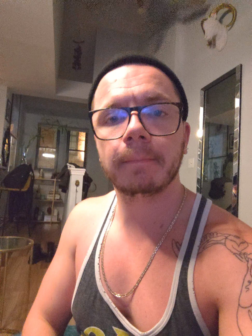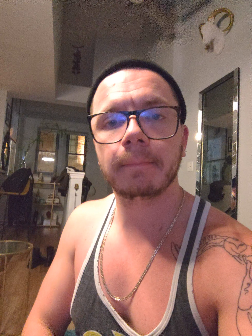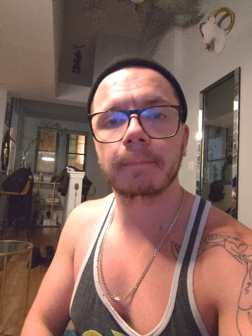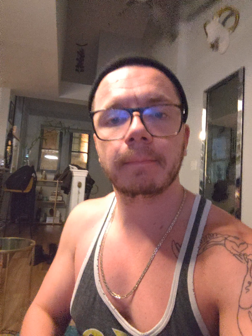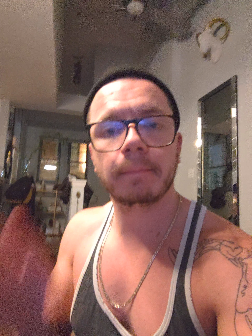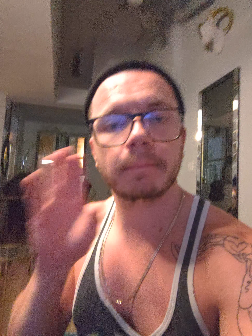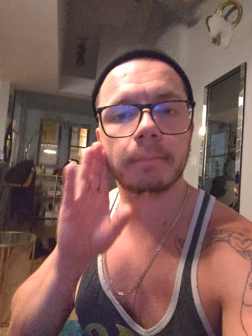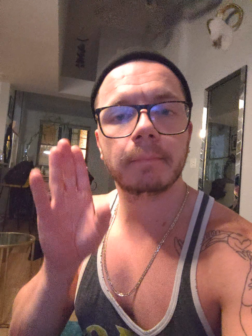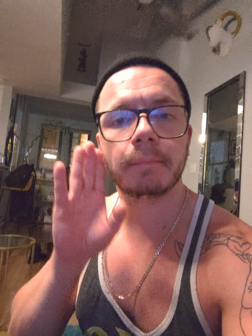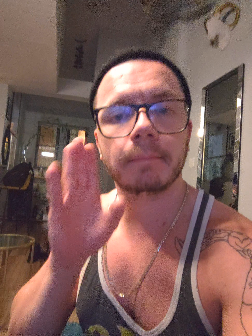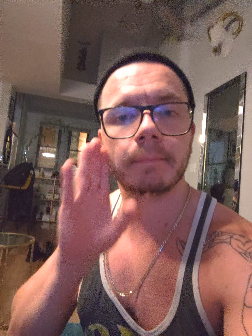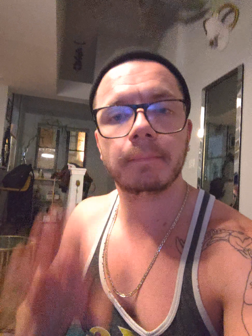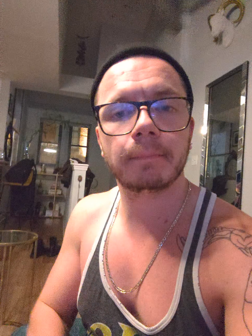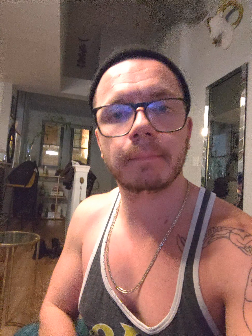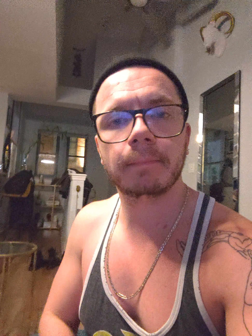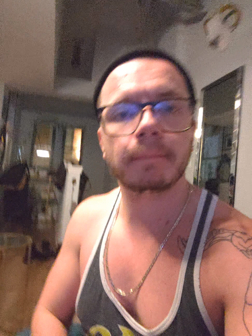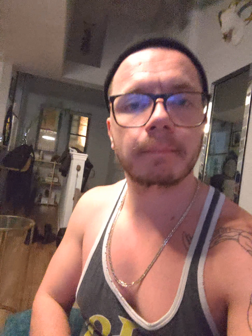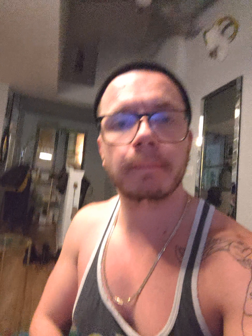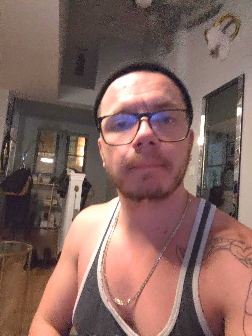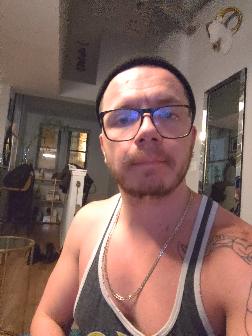dog